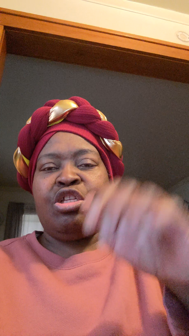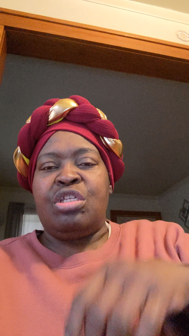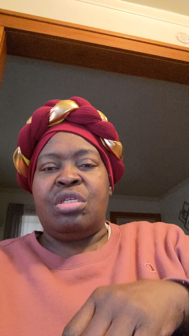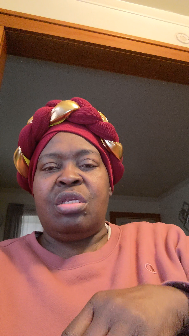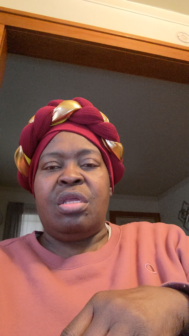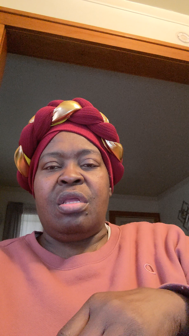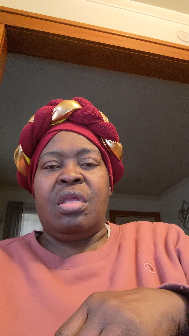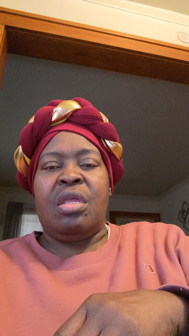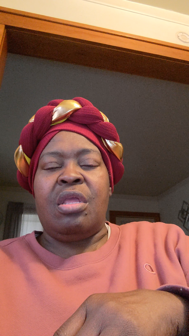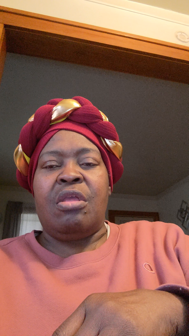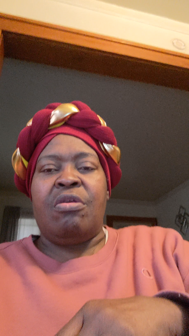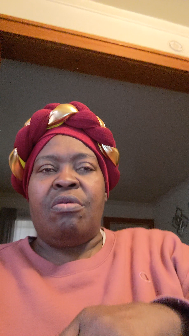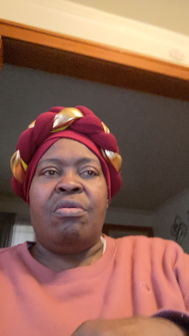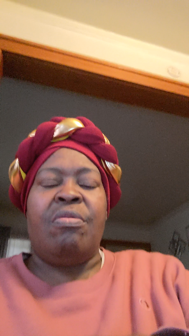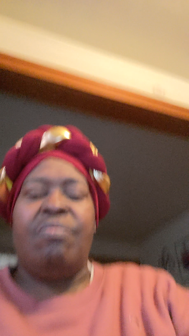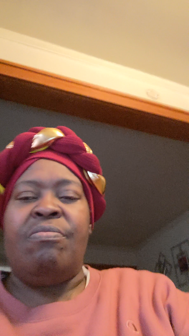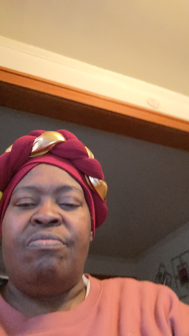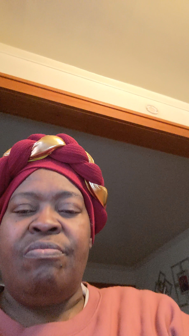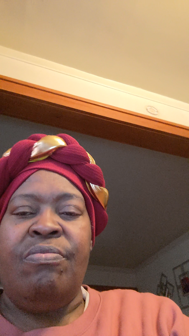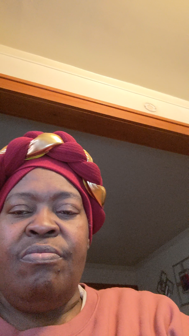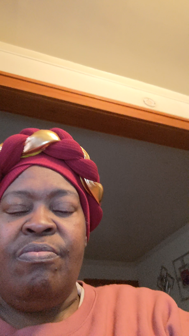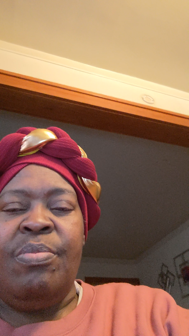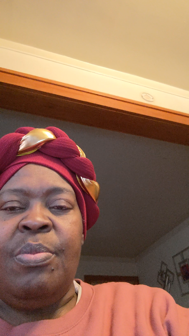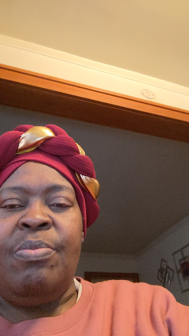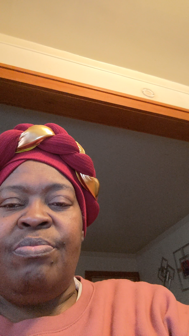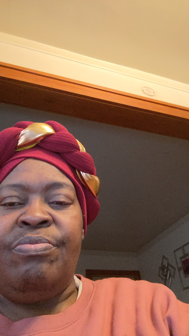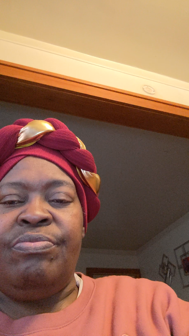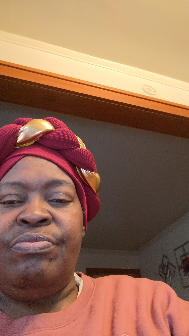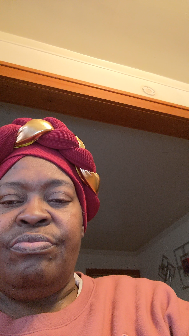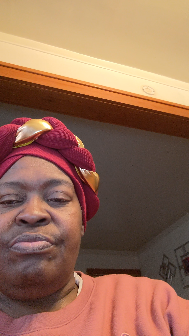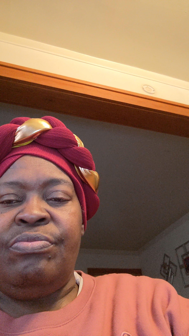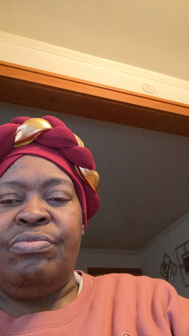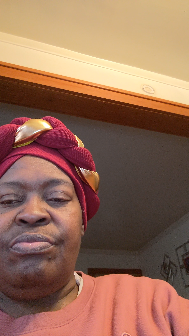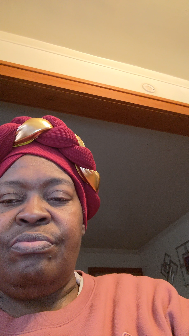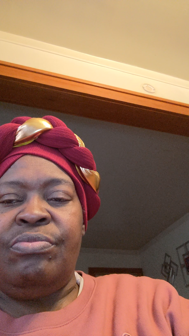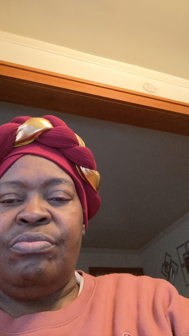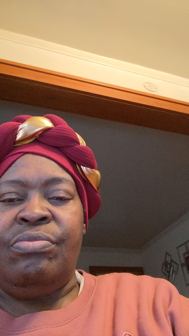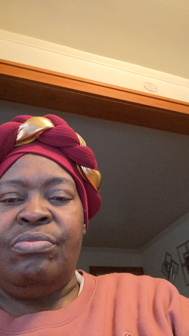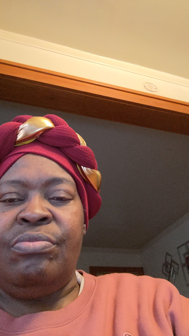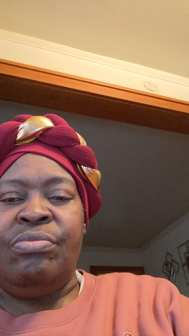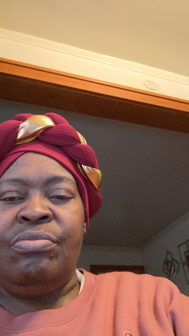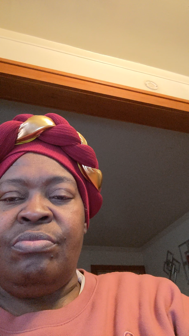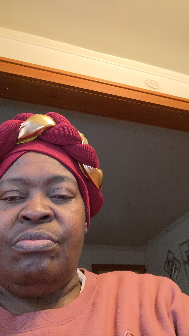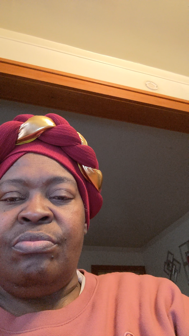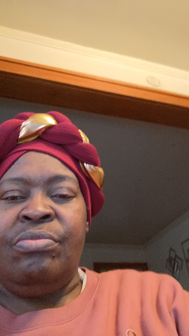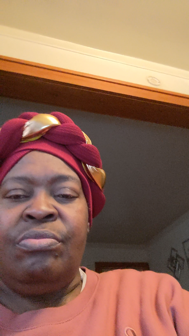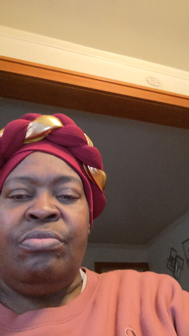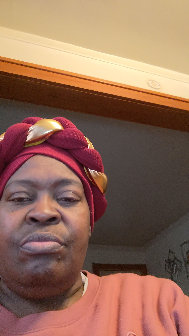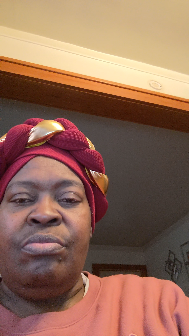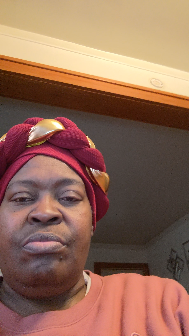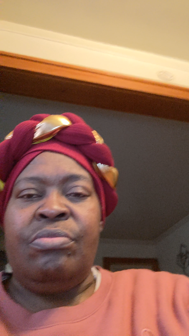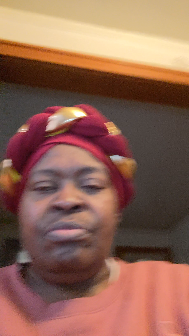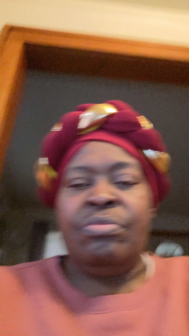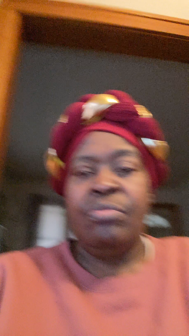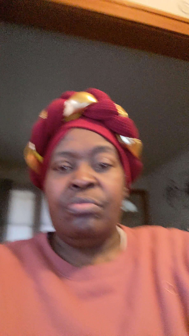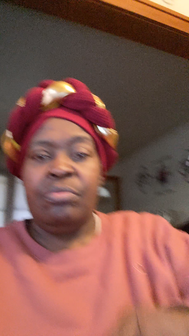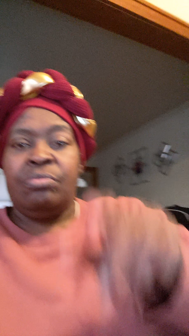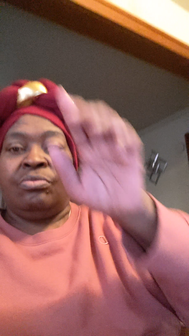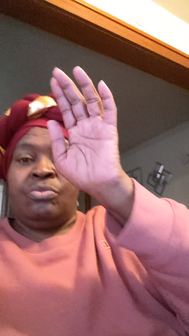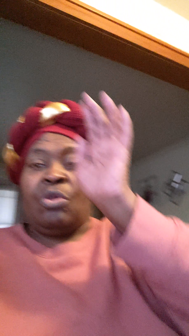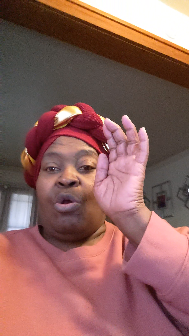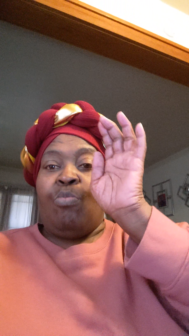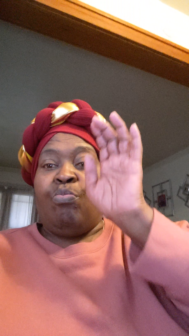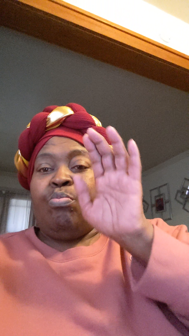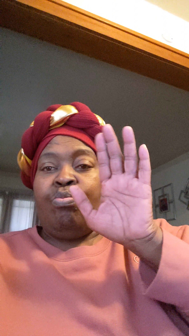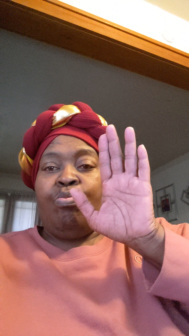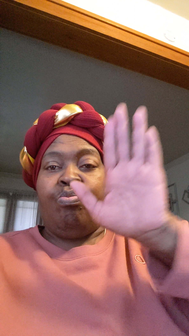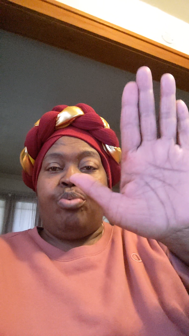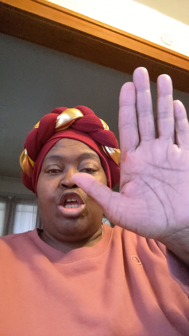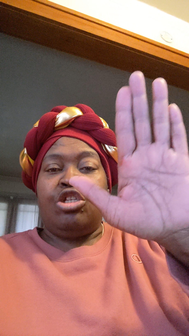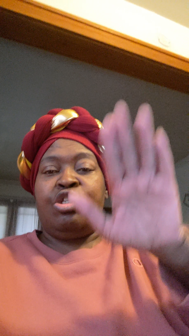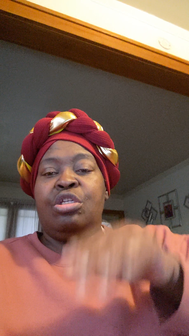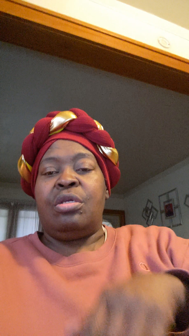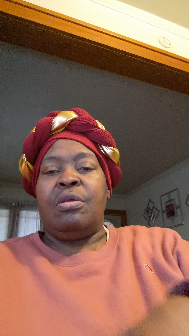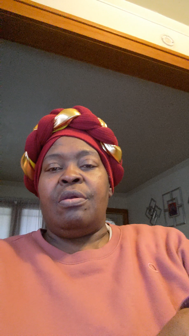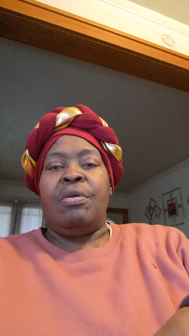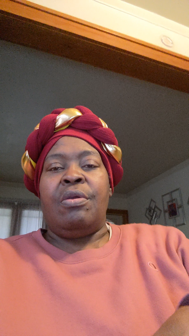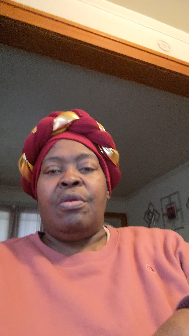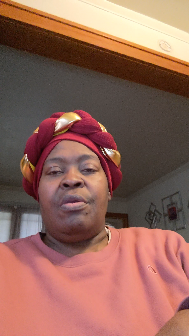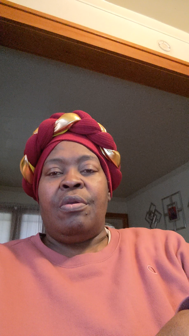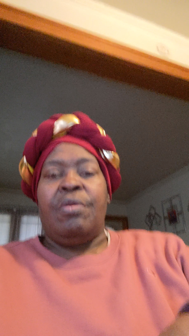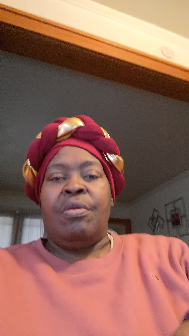push